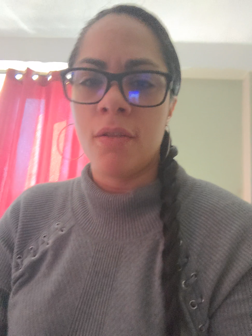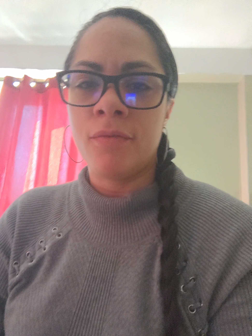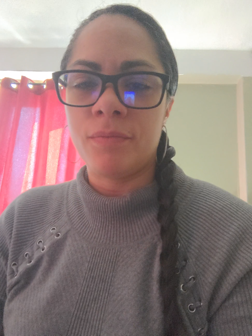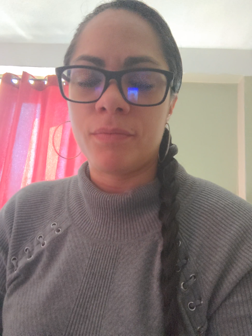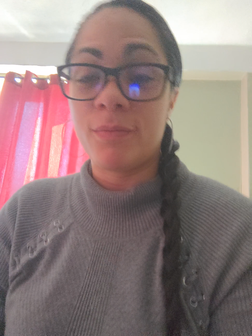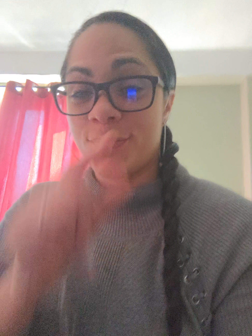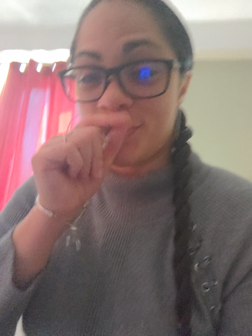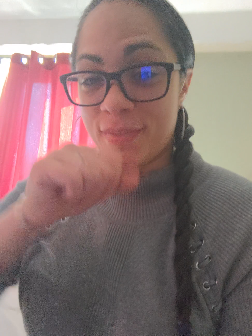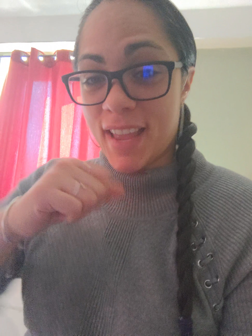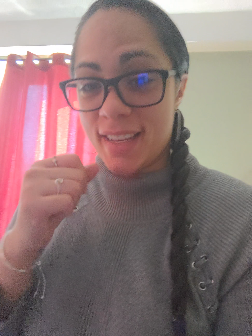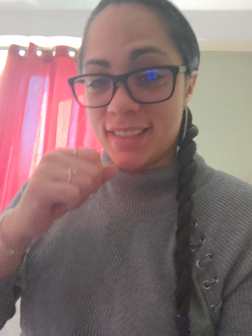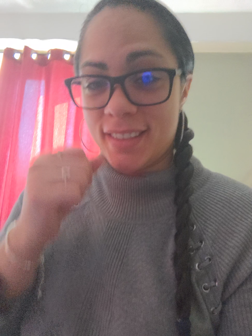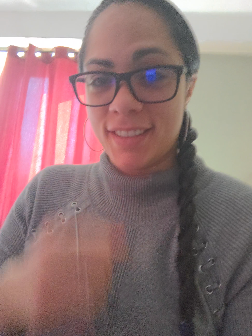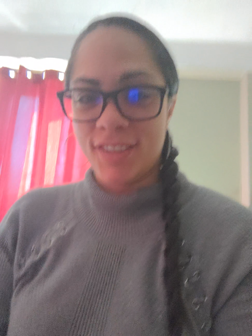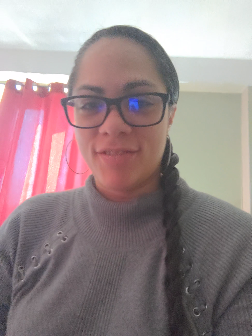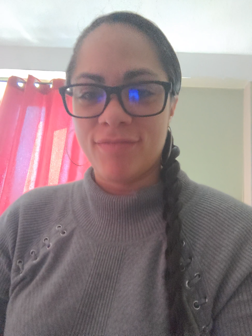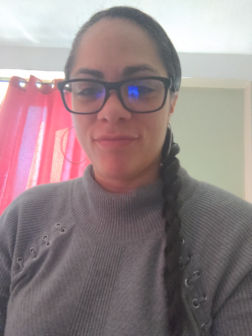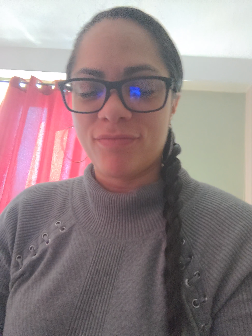hen